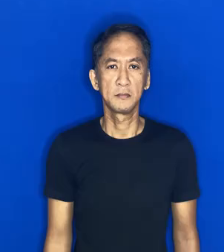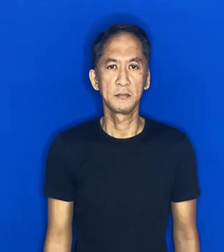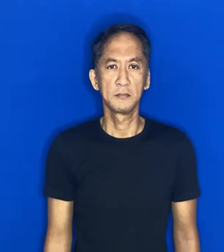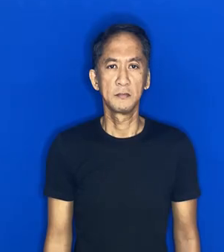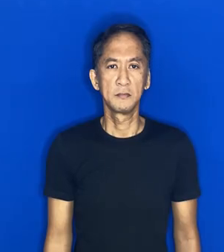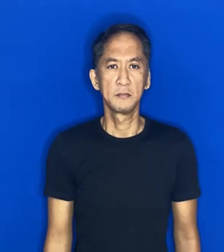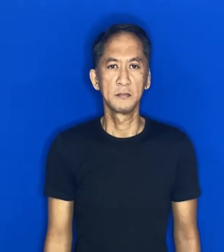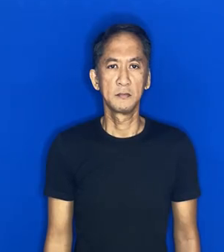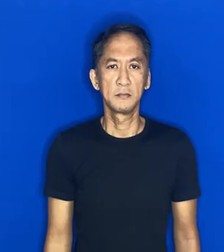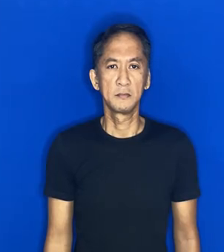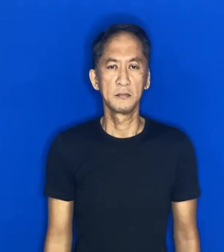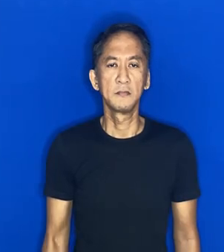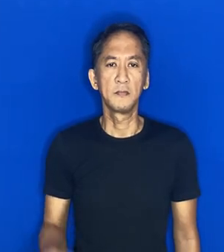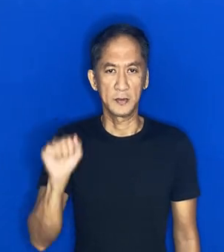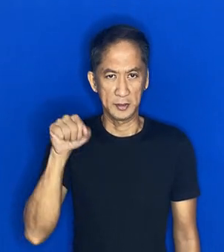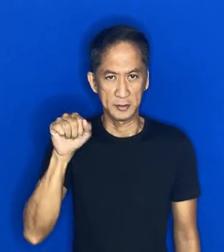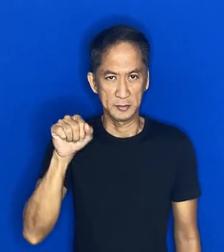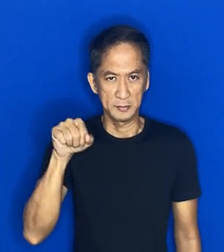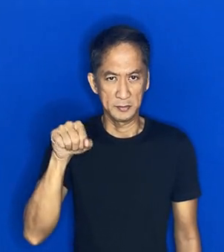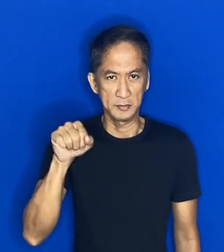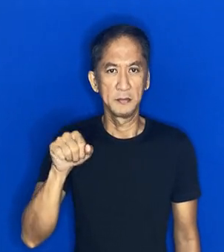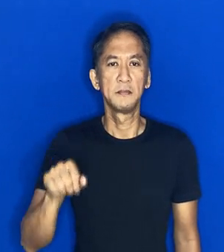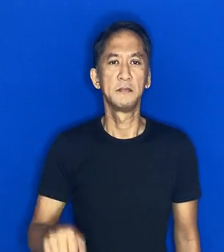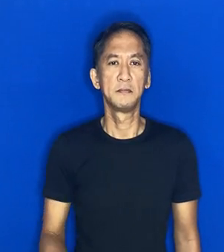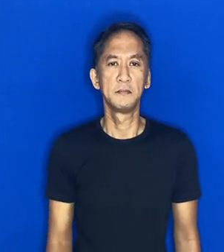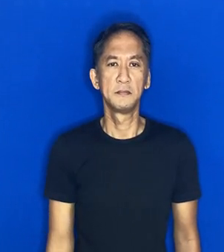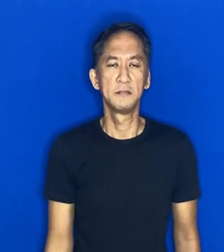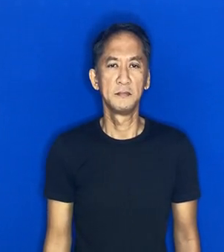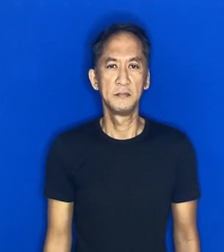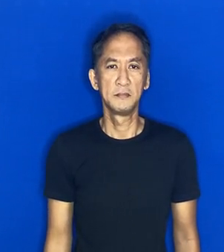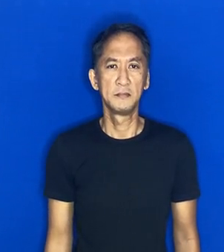yes